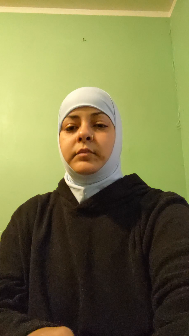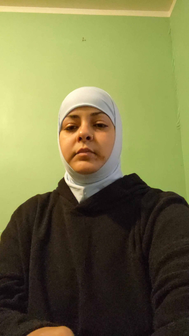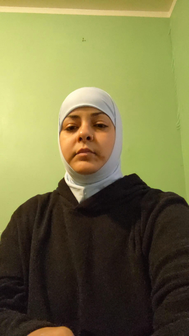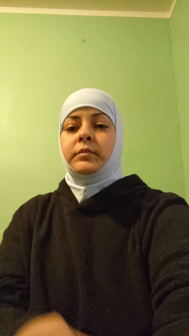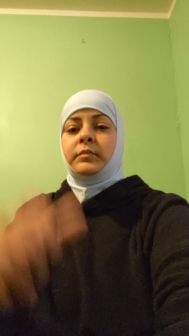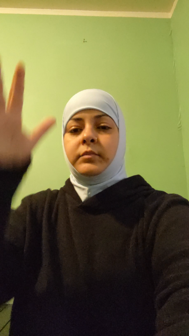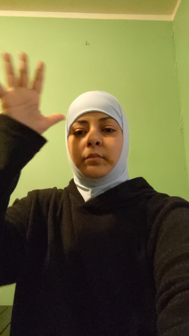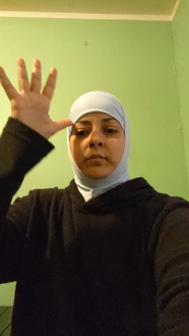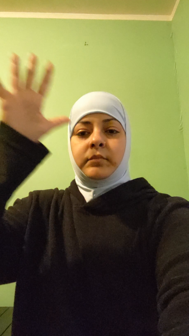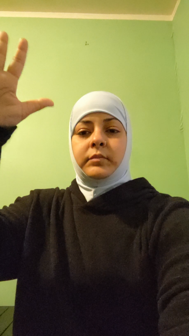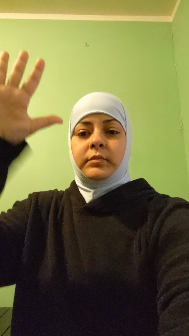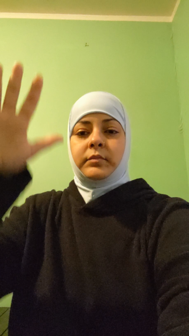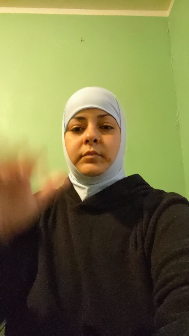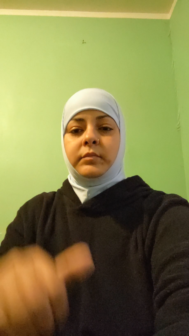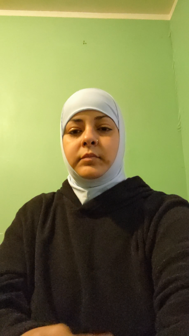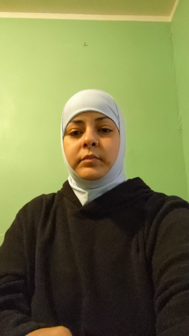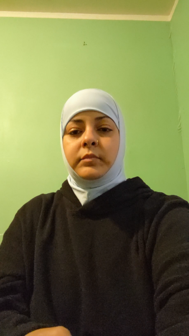deer